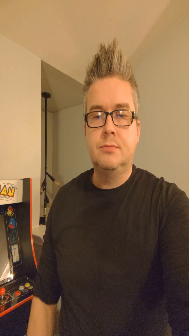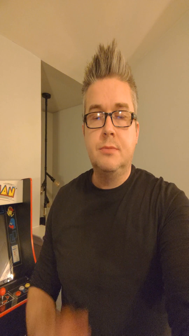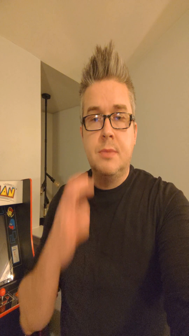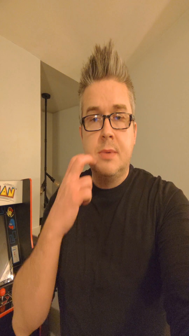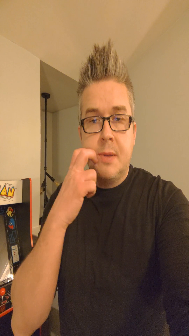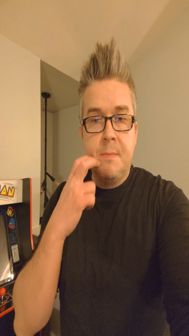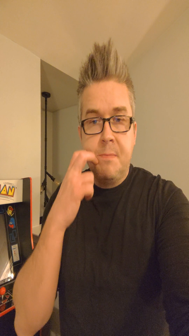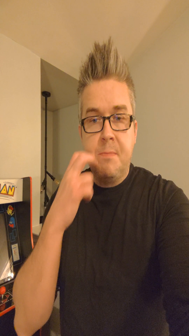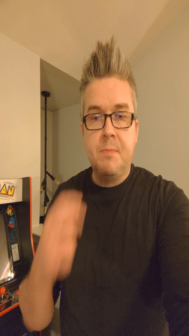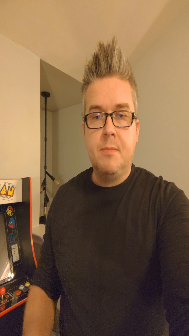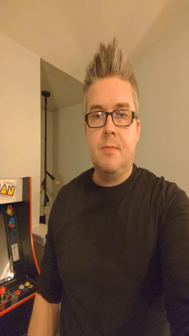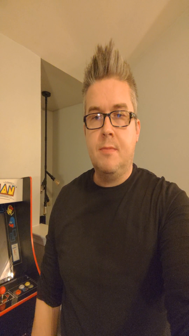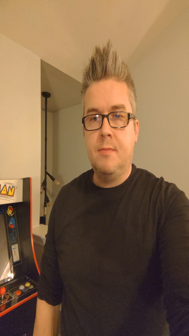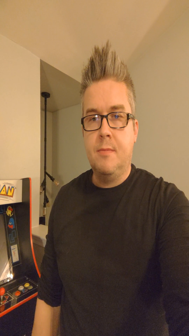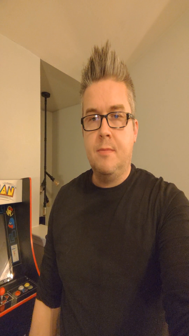gum